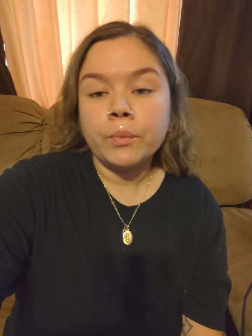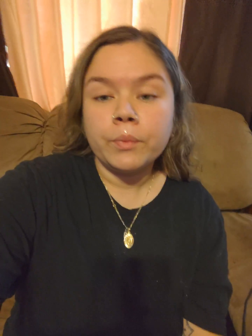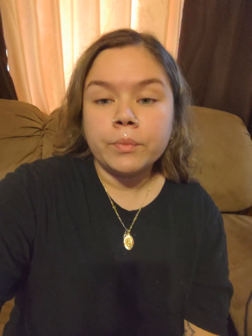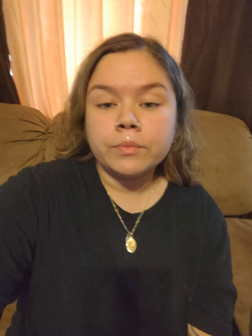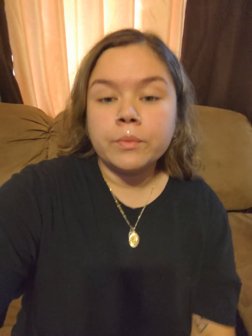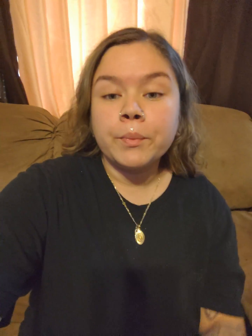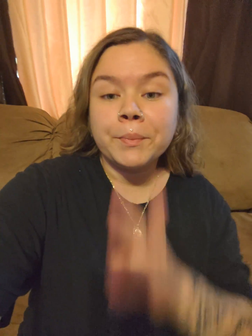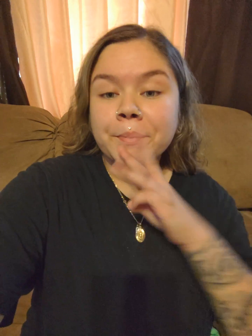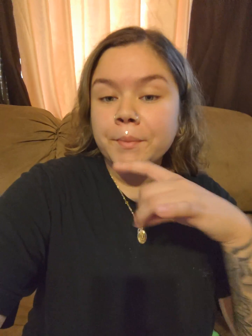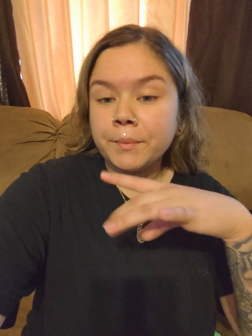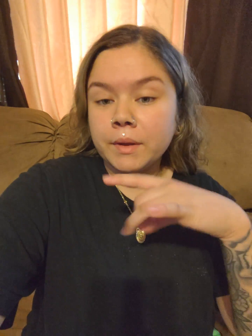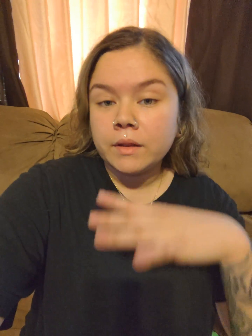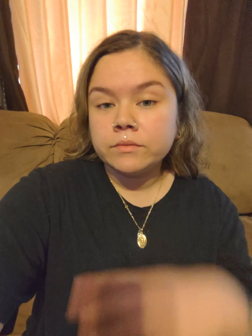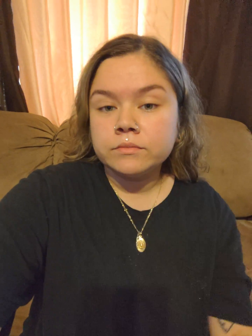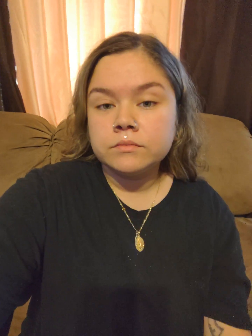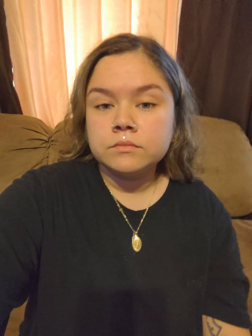melon